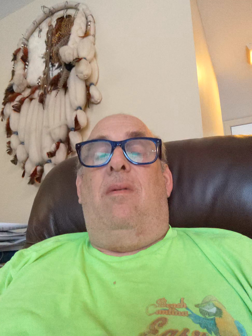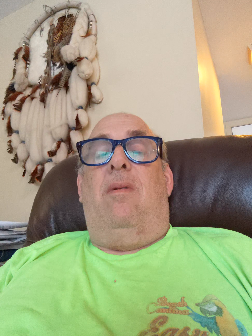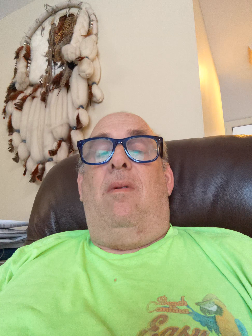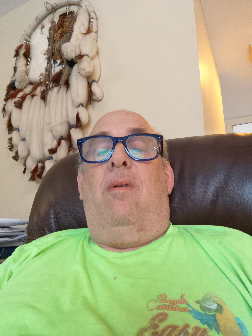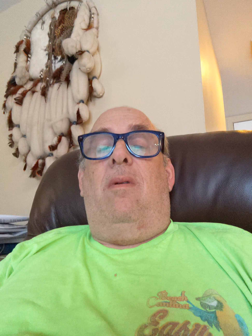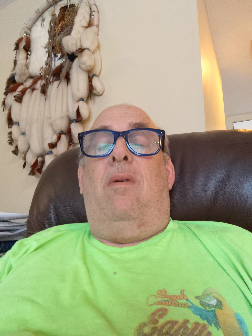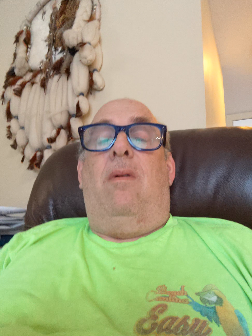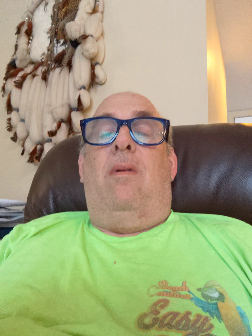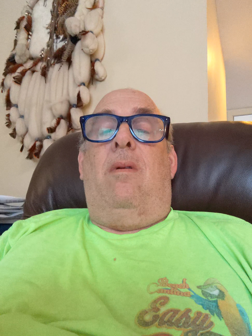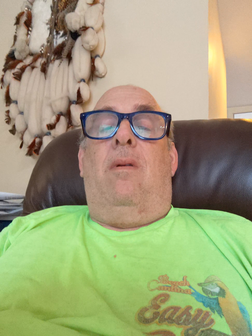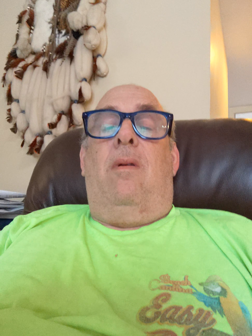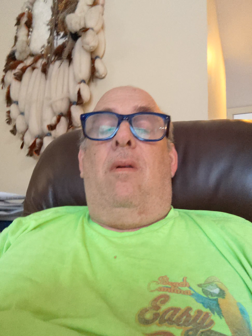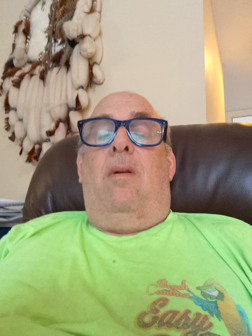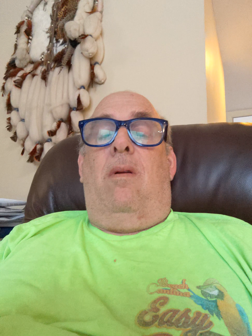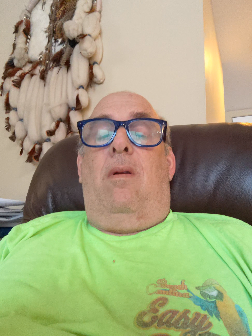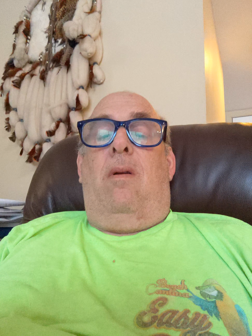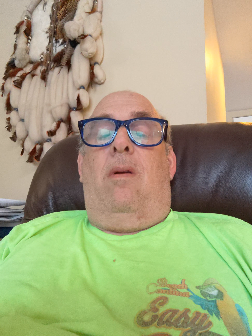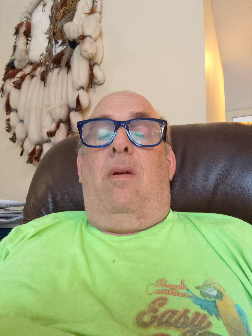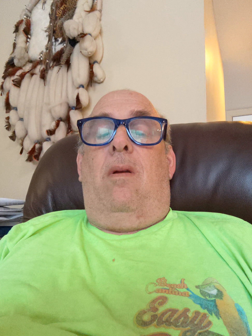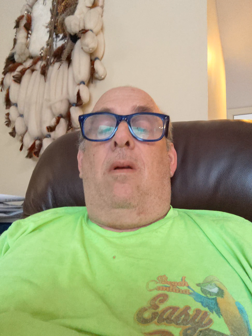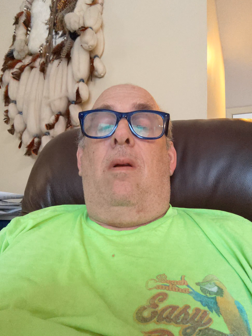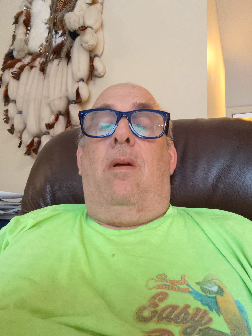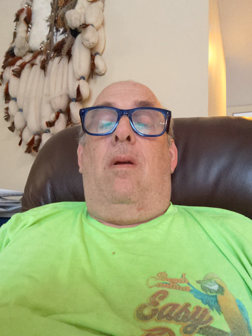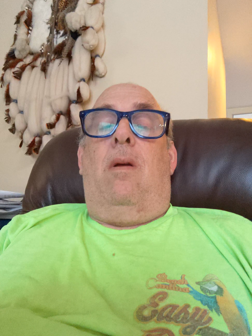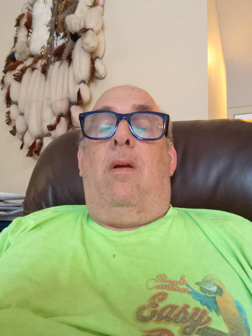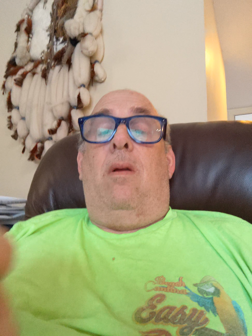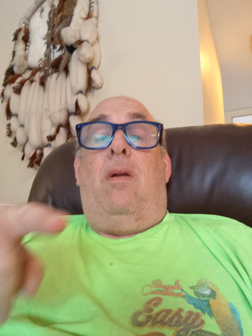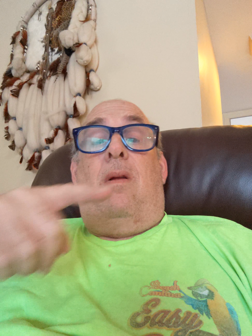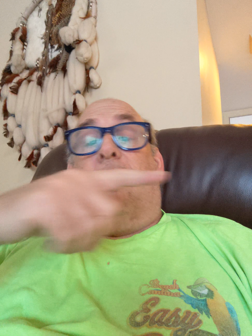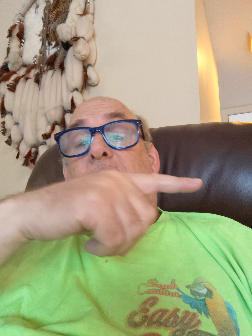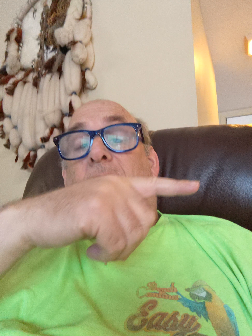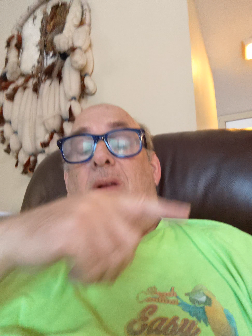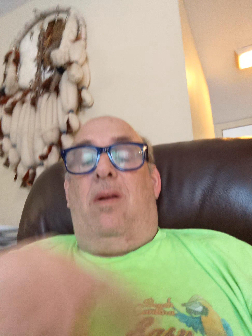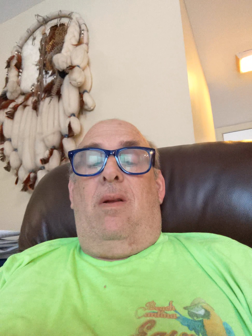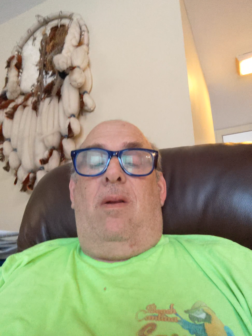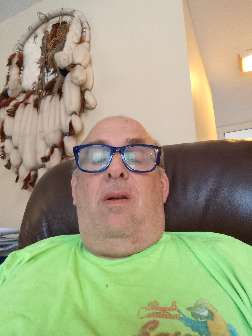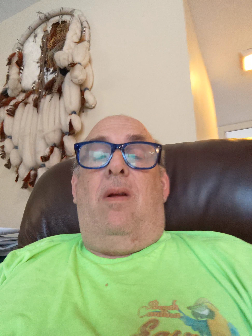he/she/it